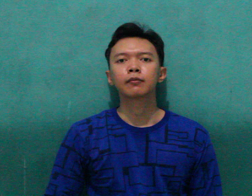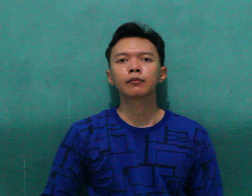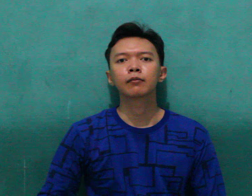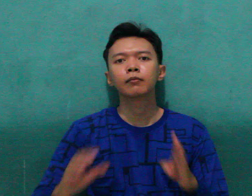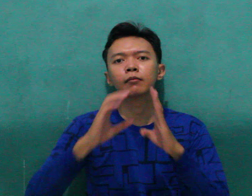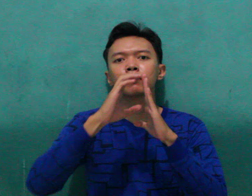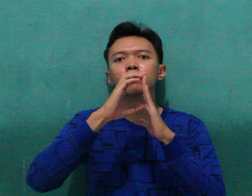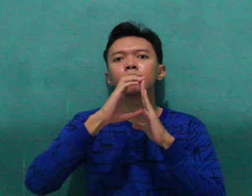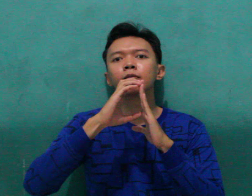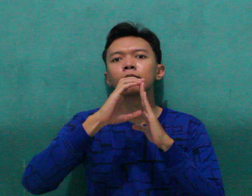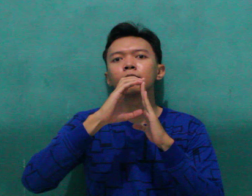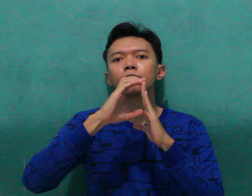D